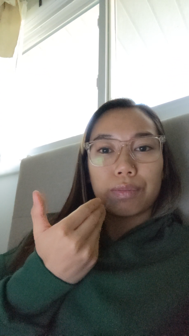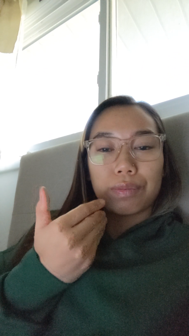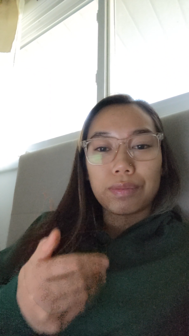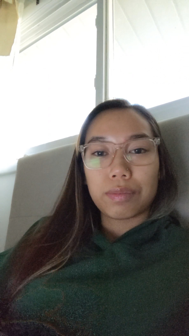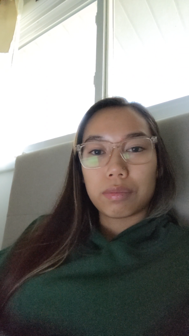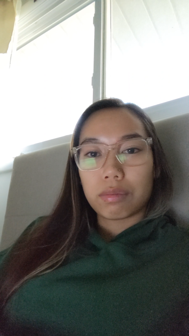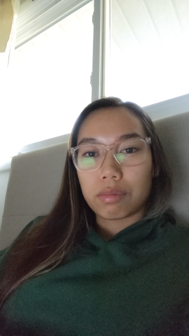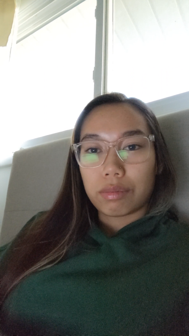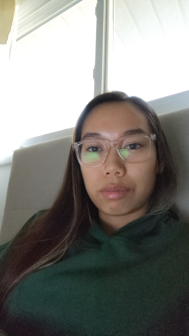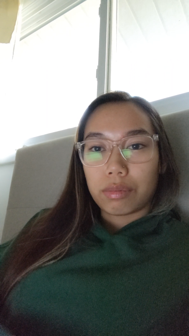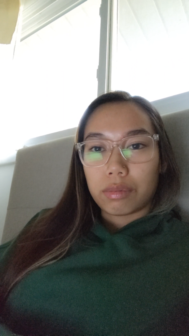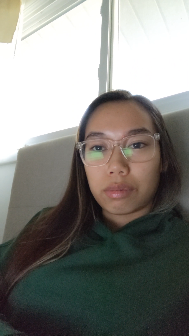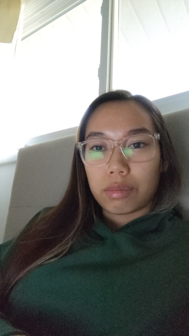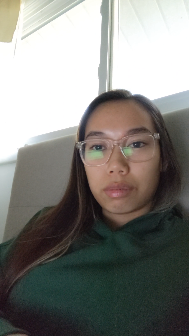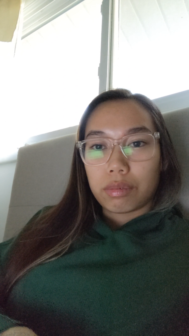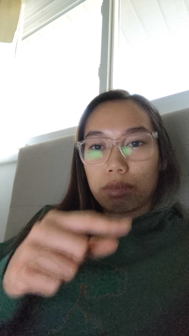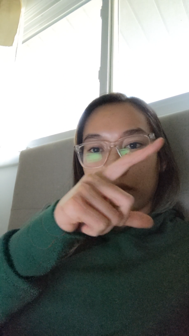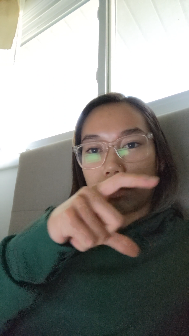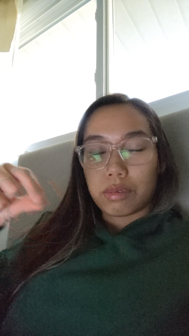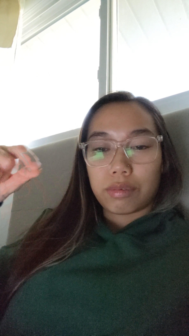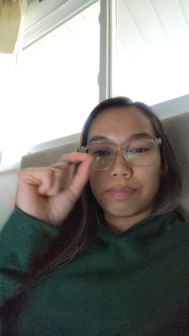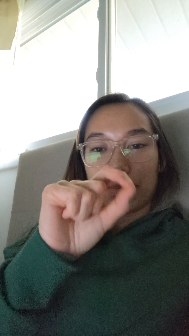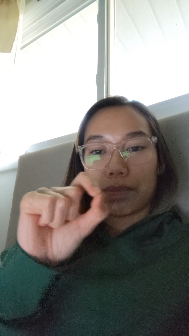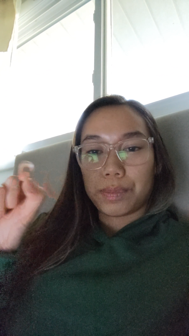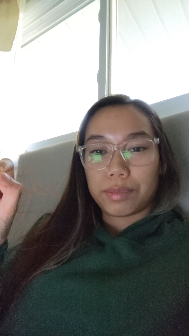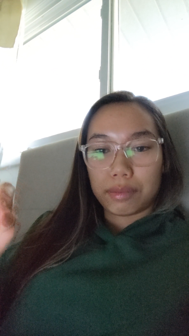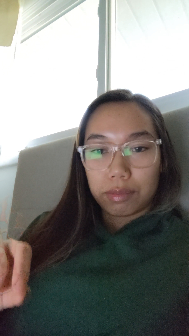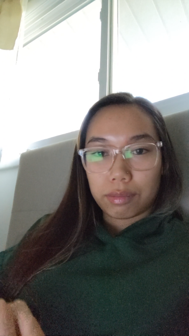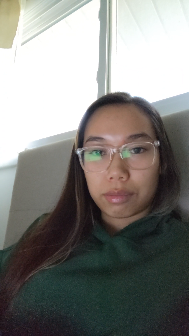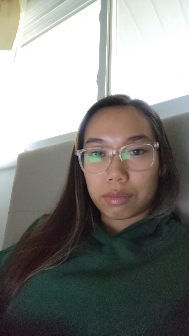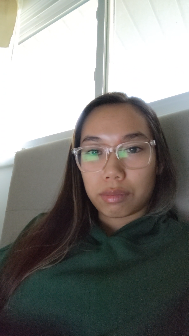peas